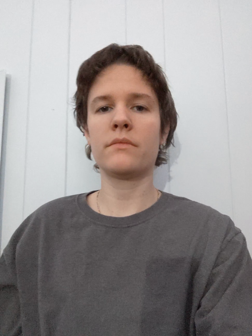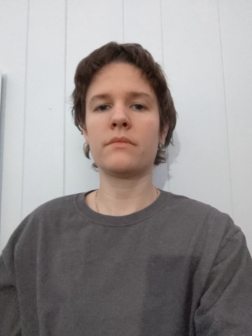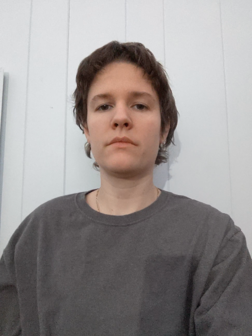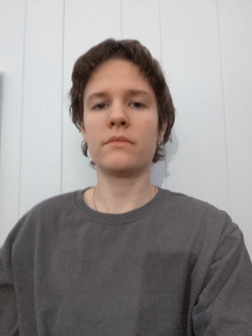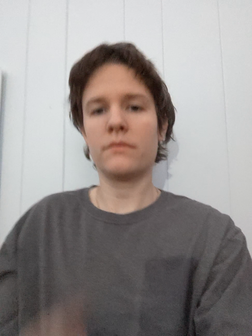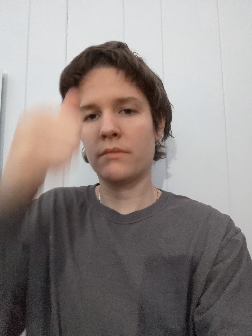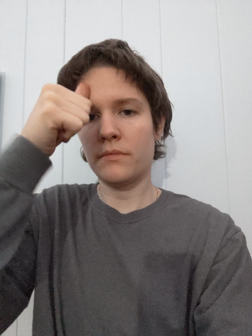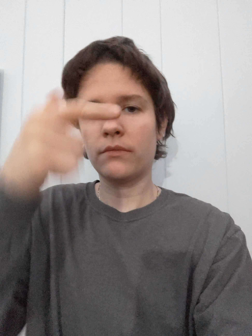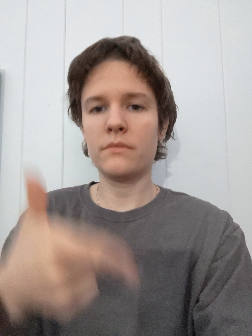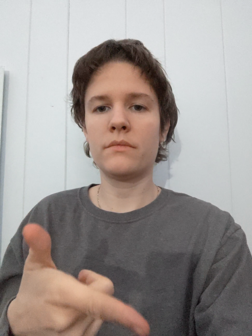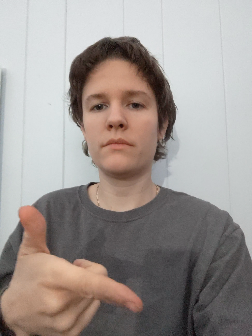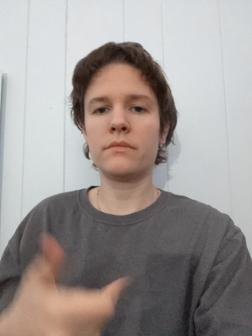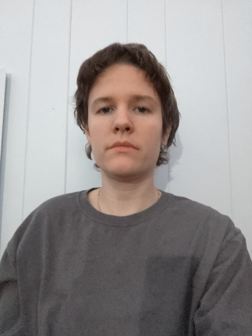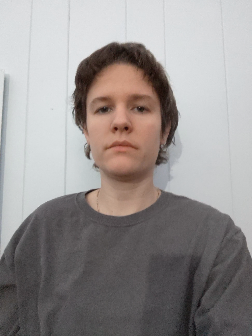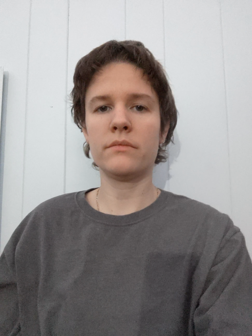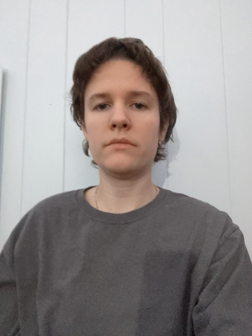brother